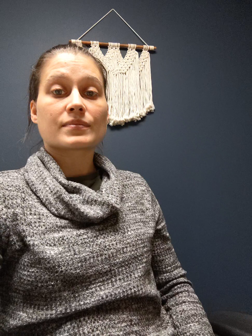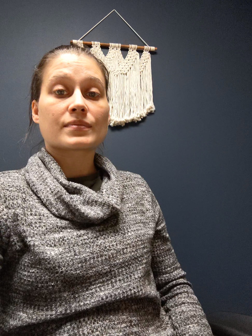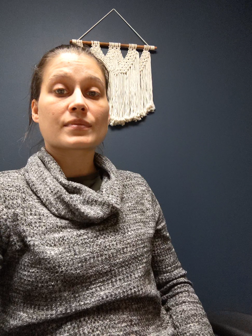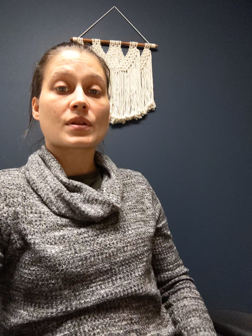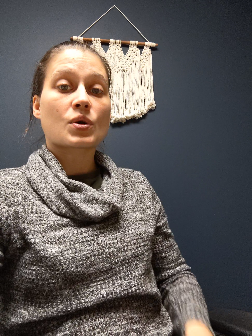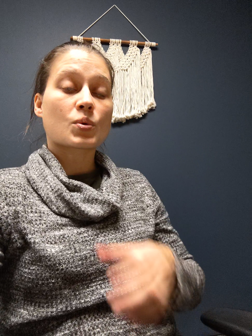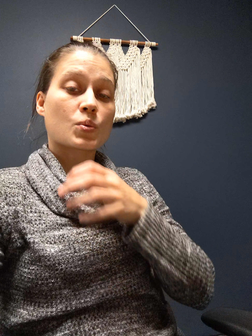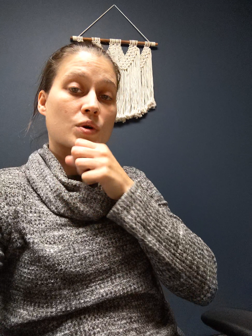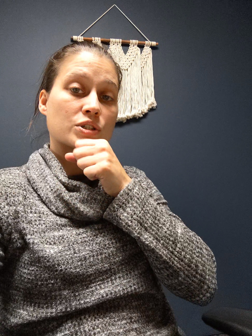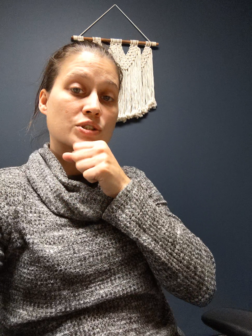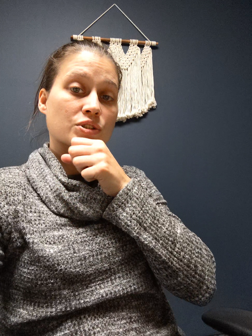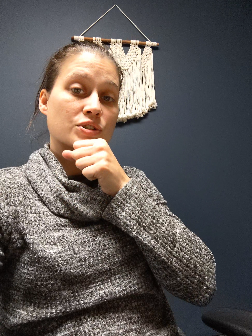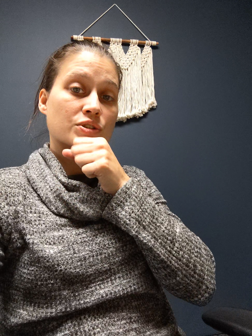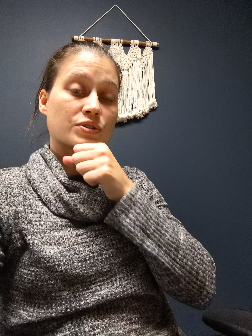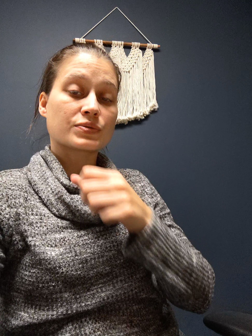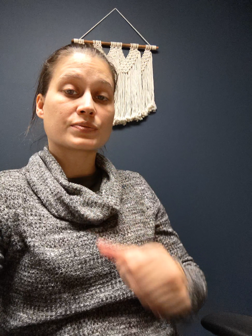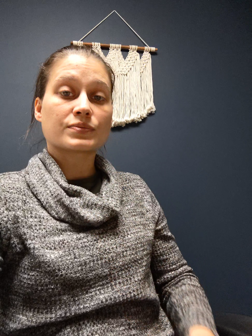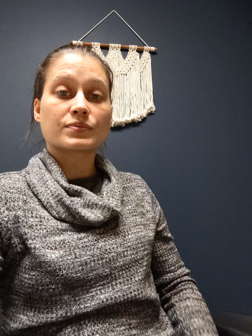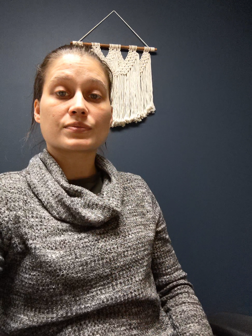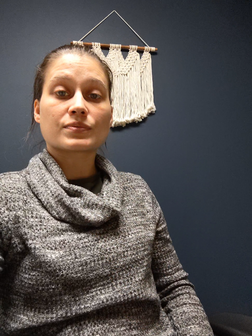orange